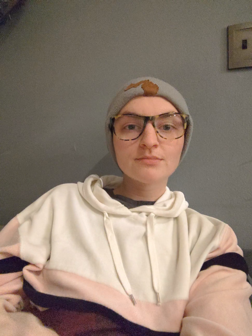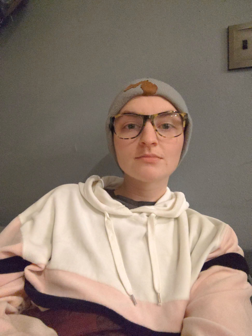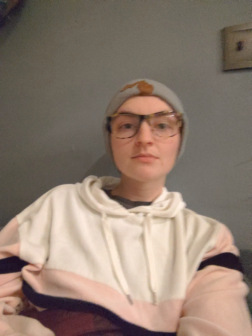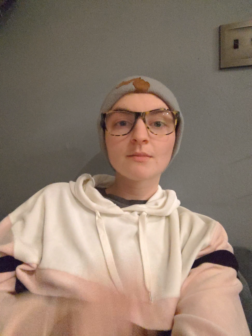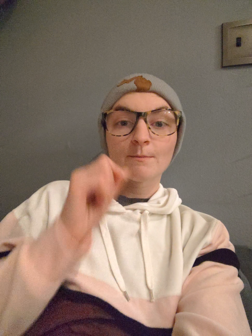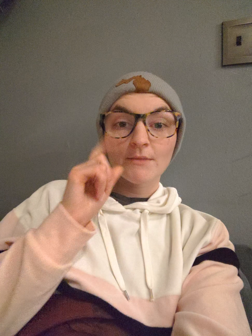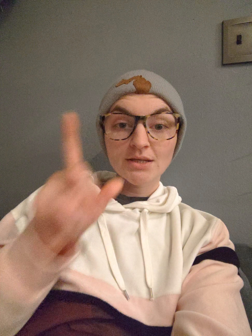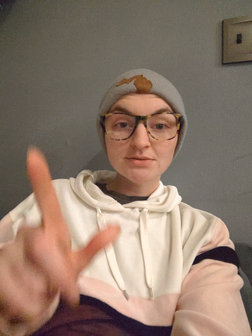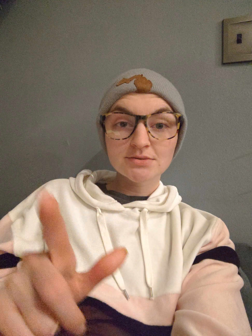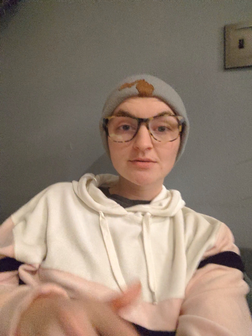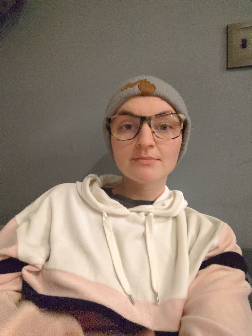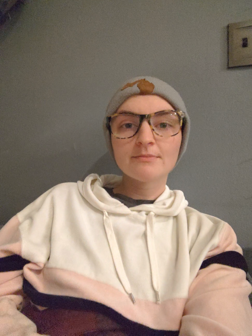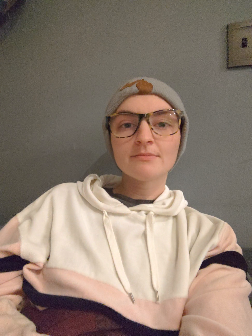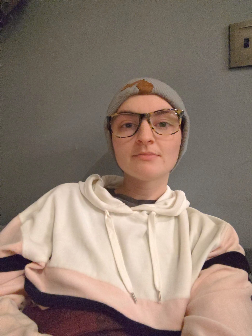wake